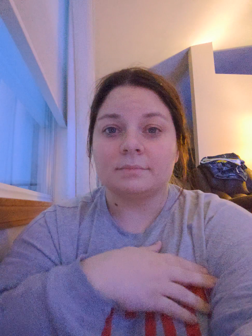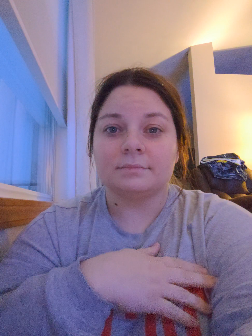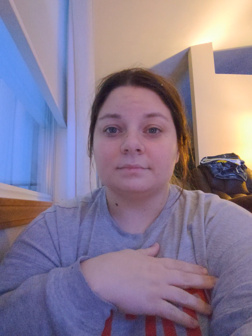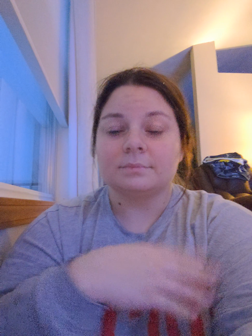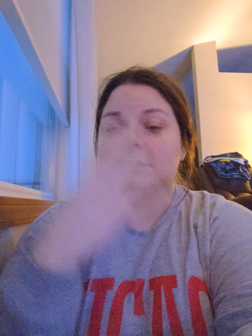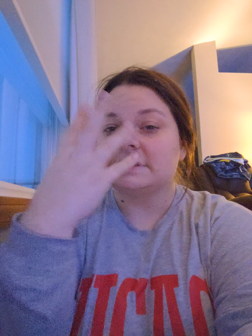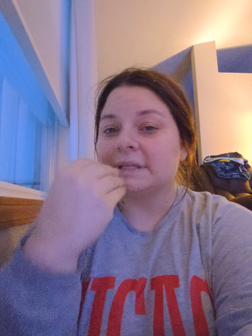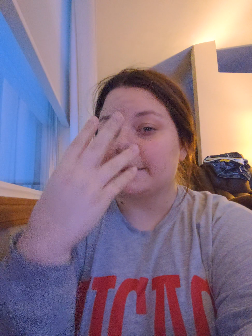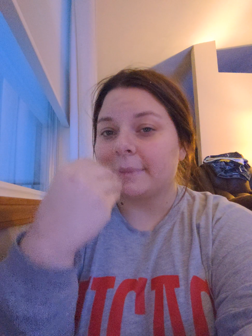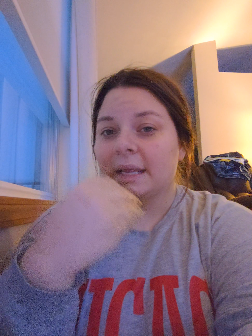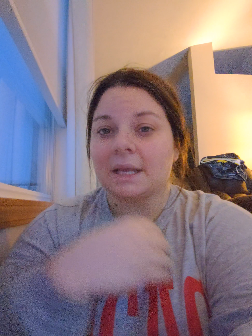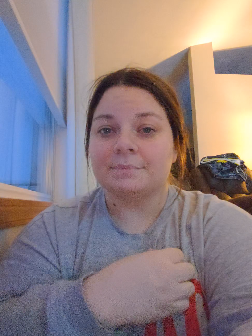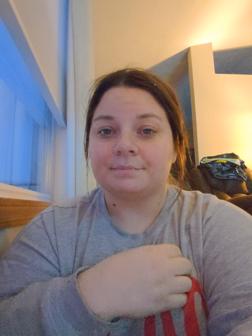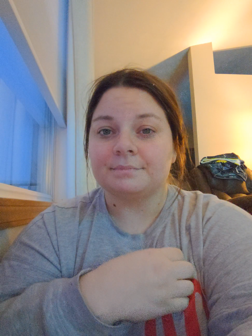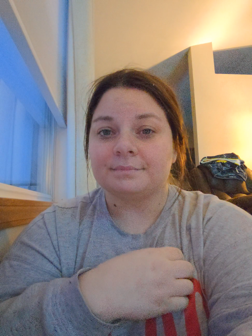sleepy